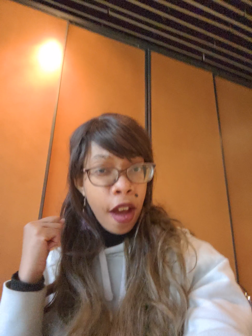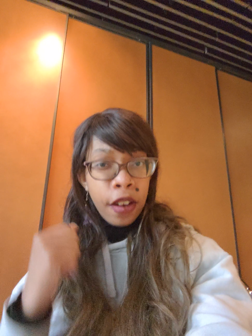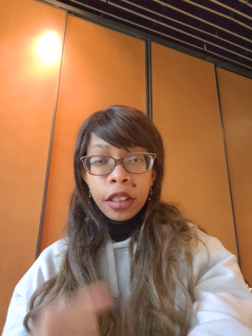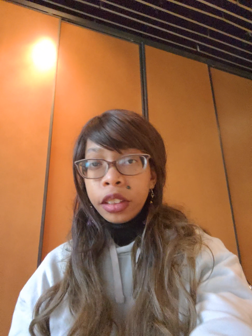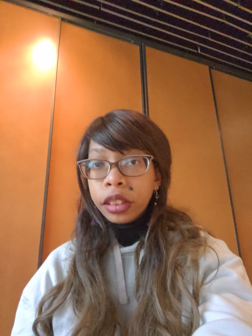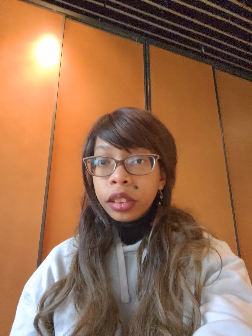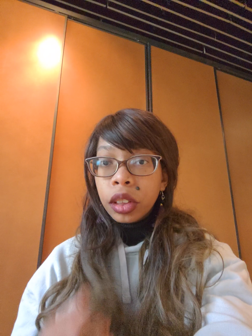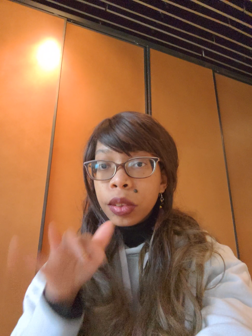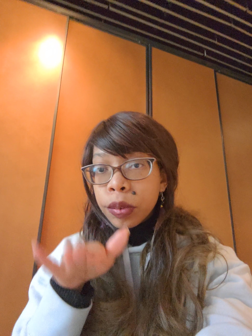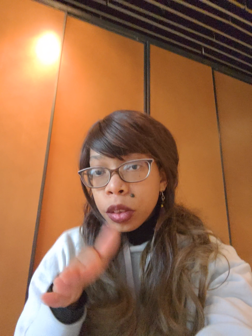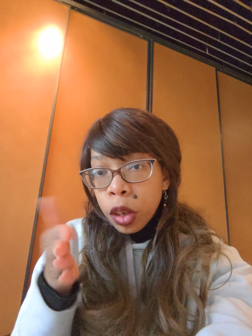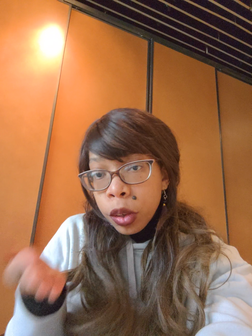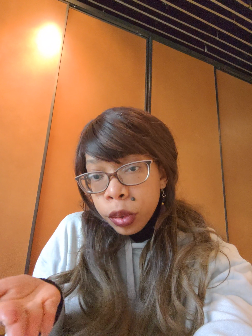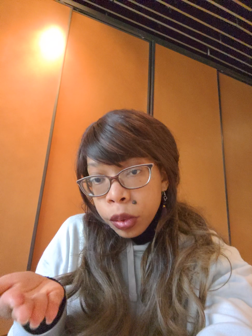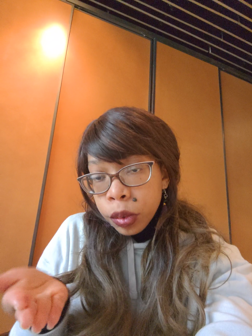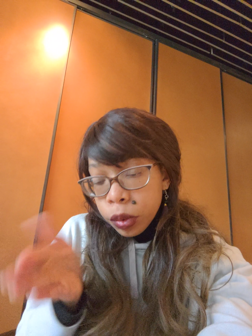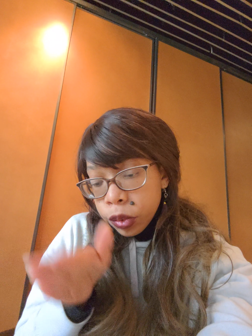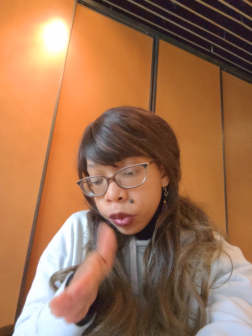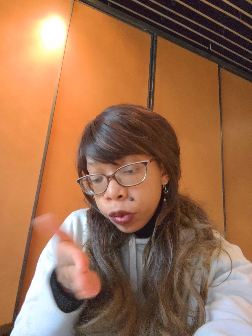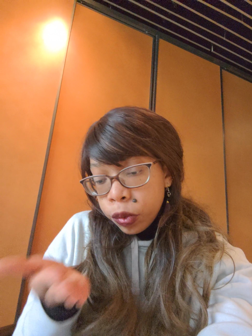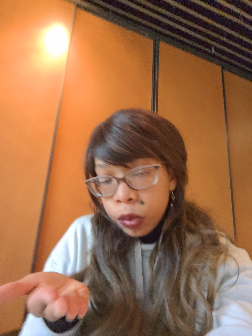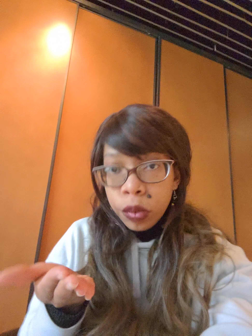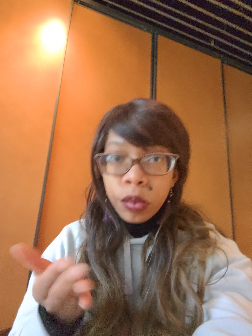book